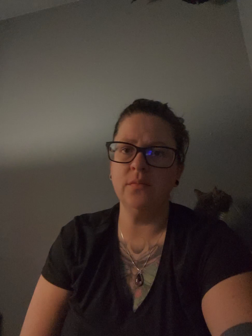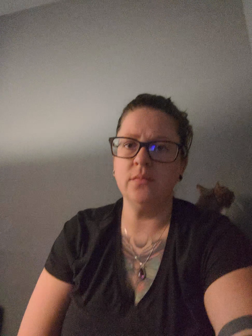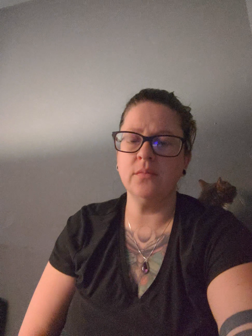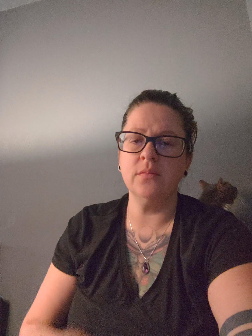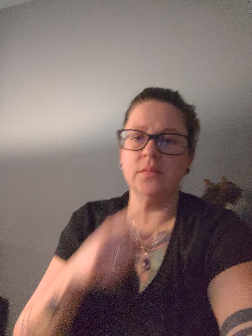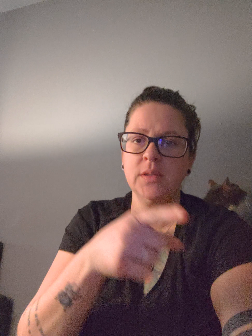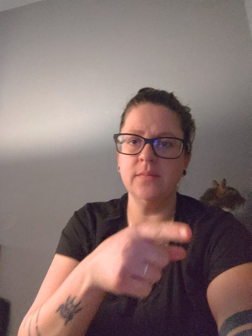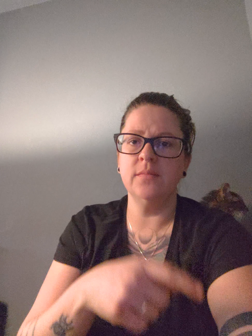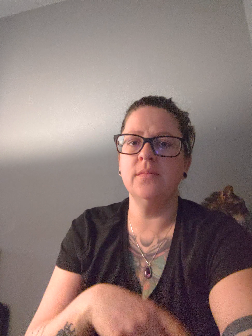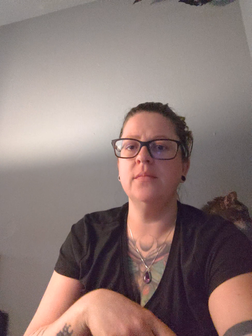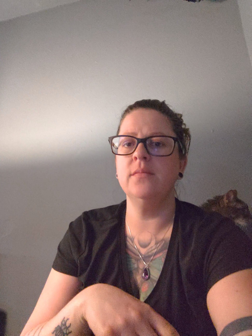he/she/it